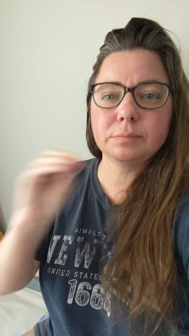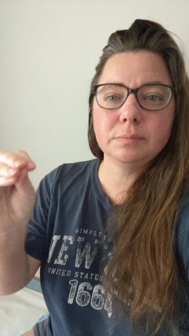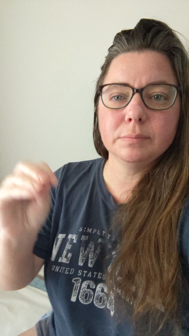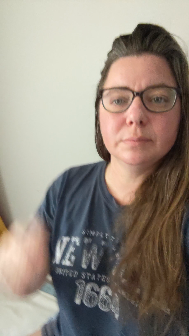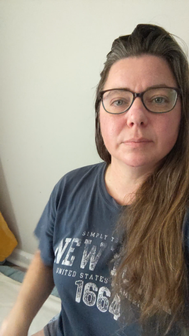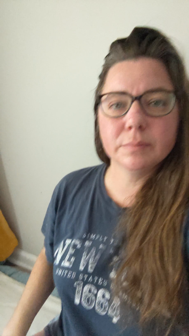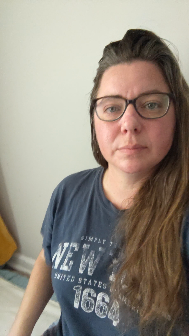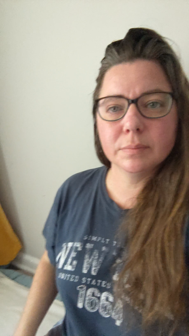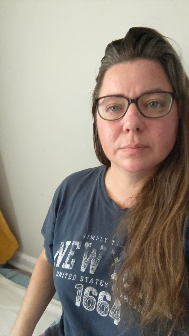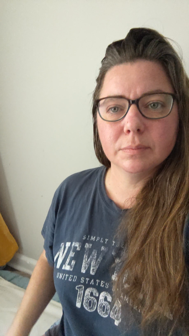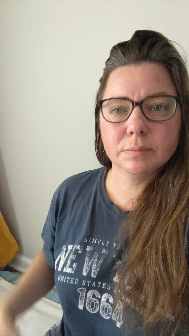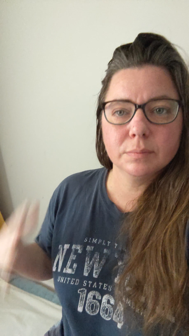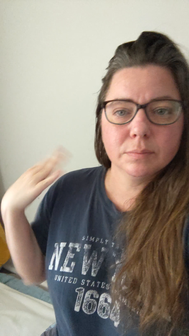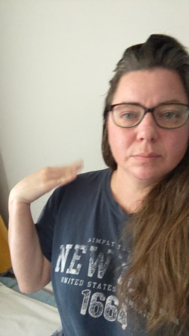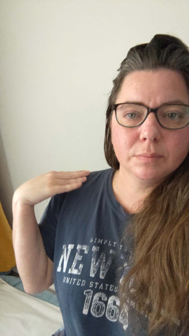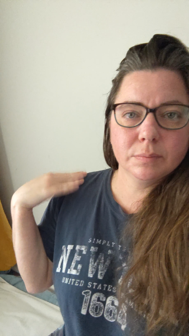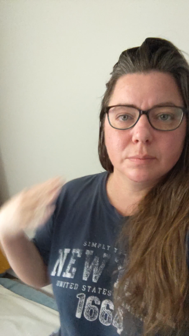shoulder